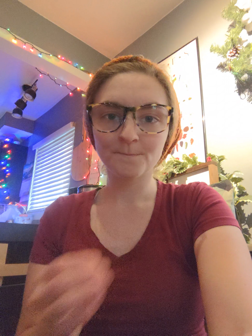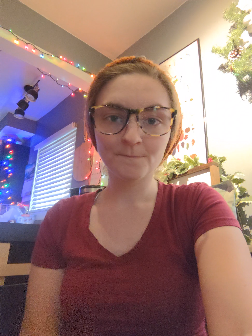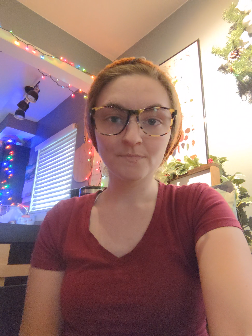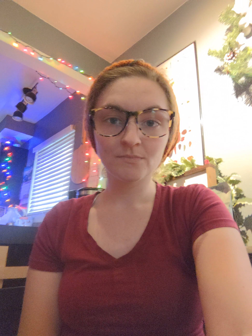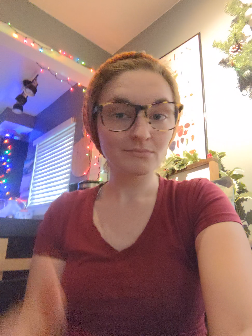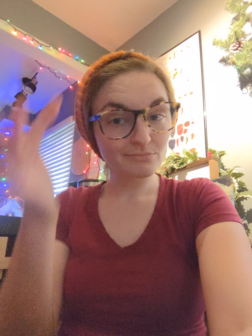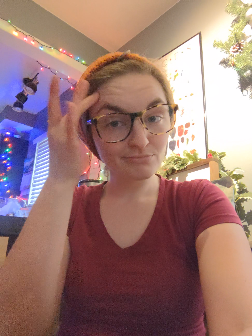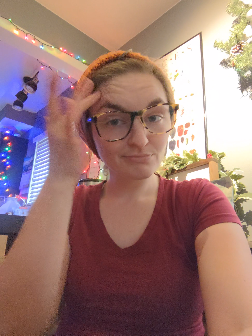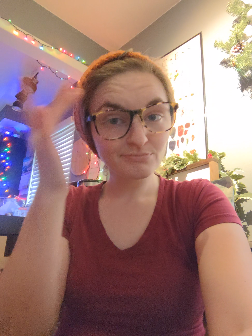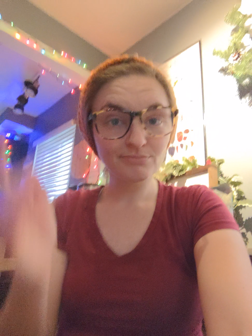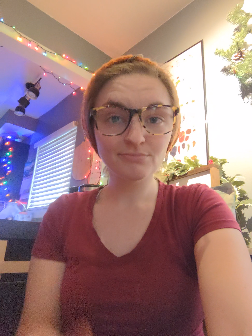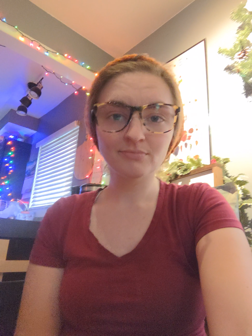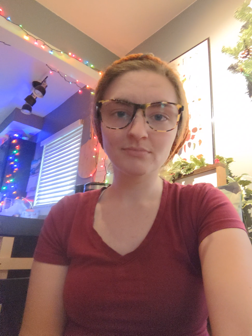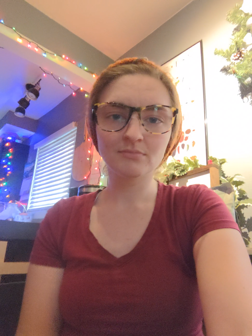sick